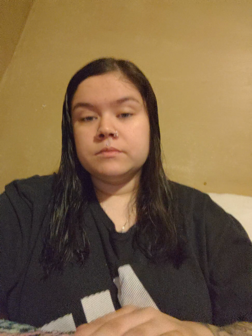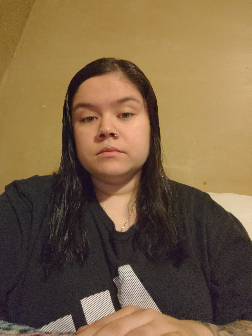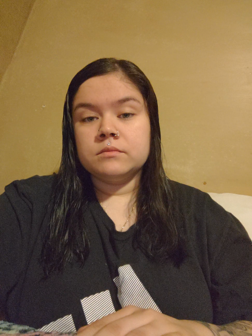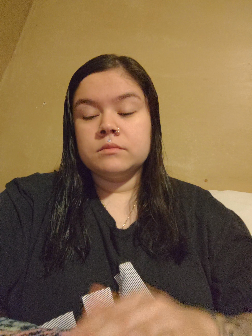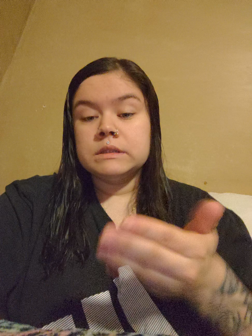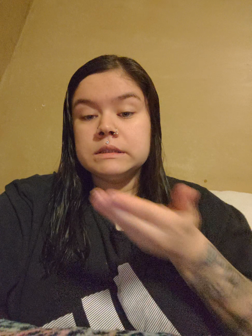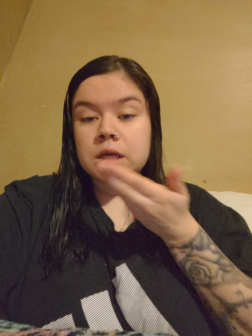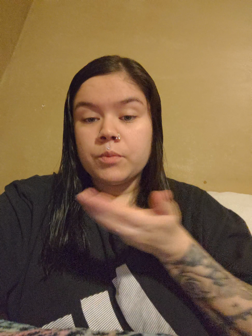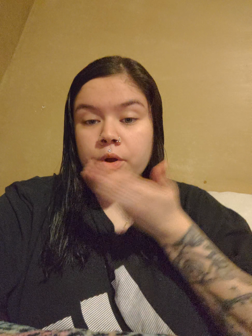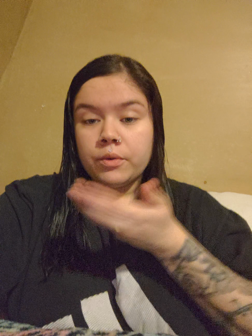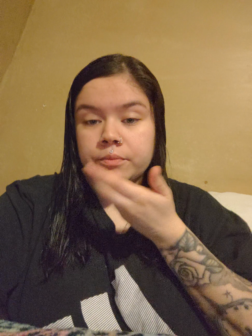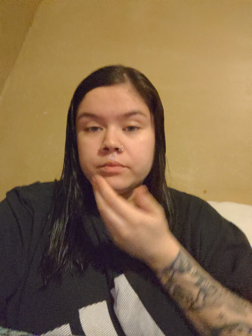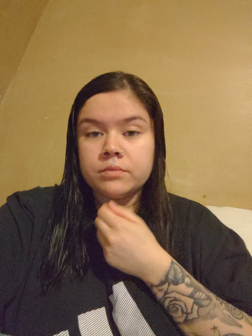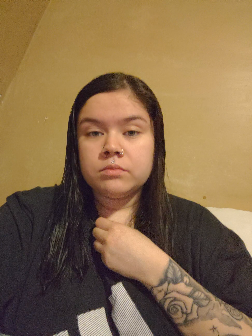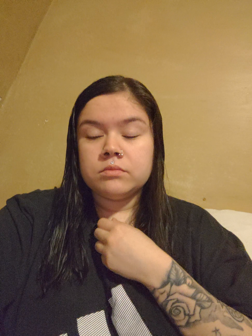cereal